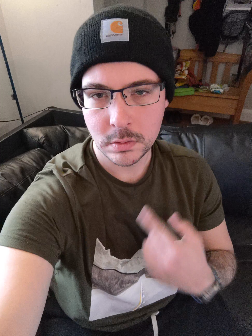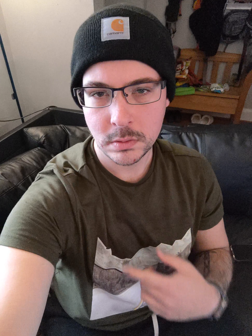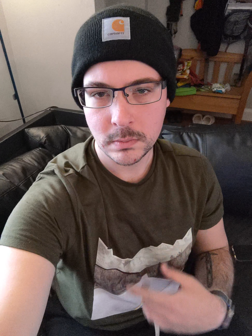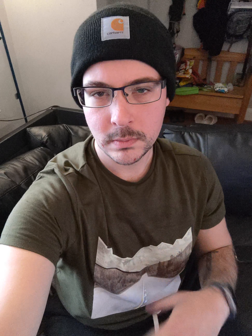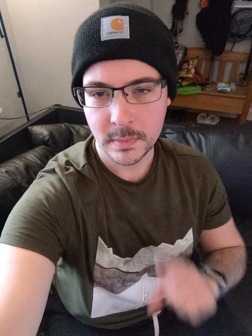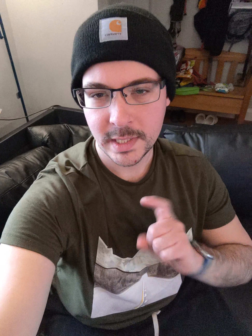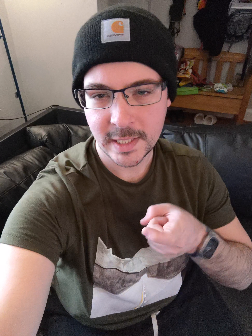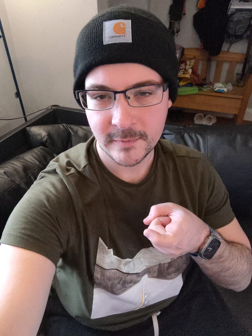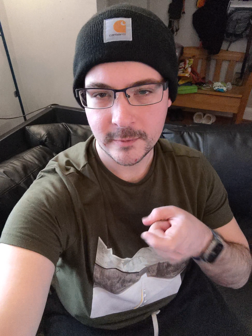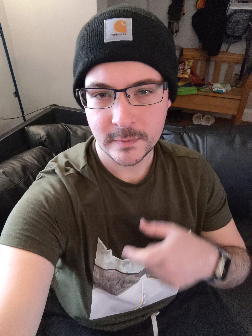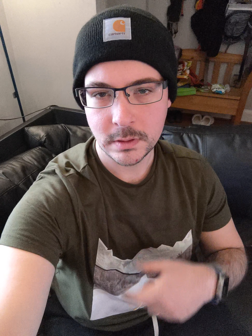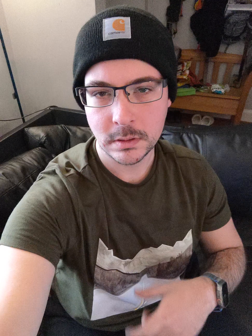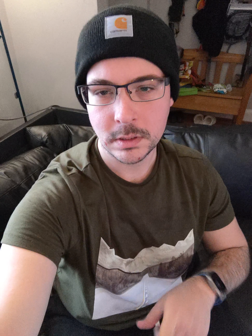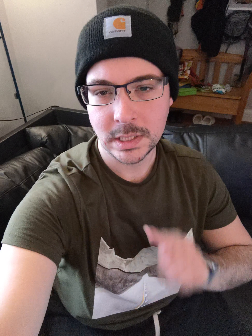gift